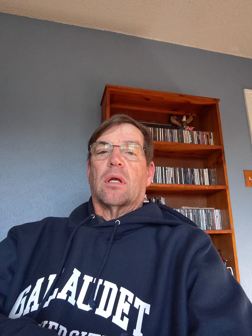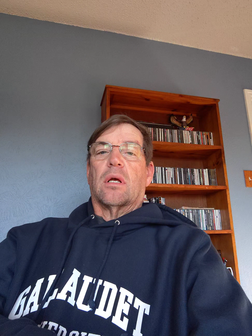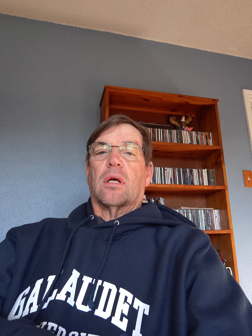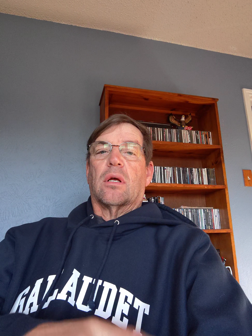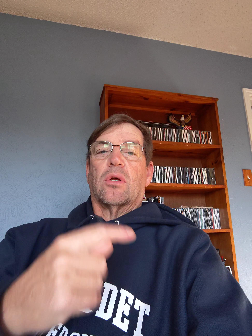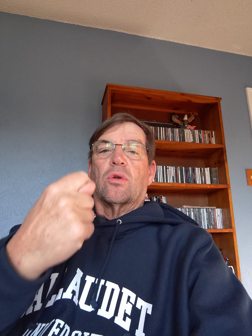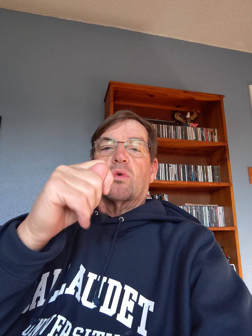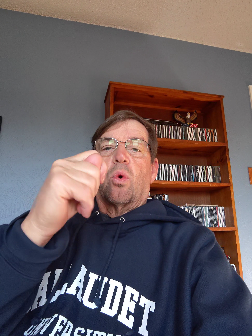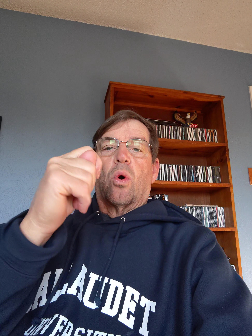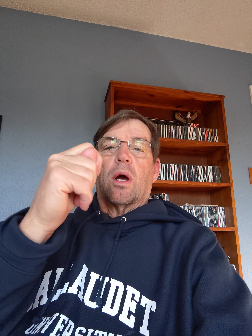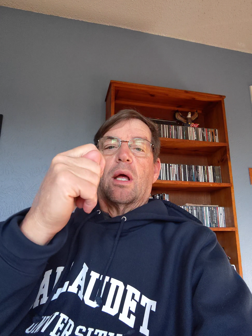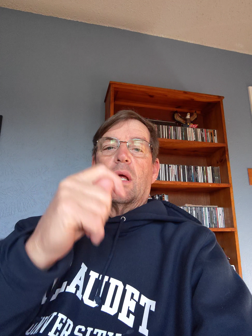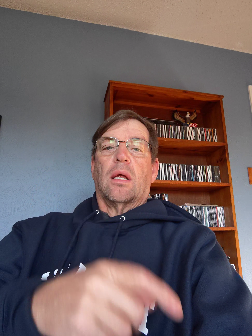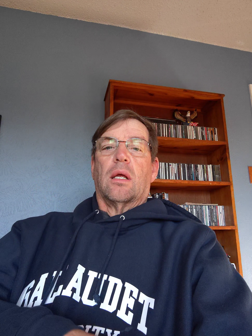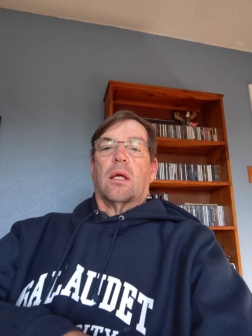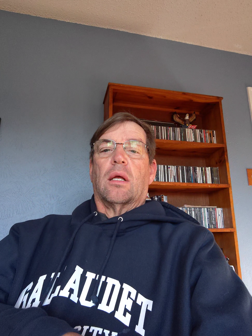toy